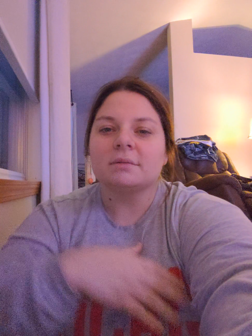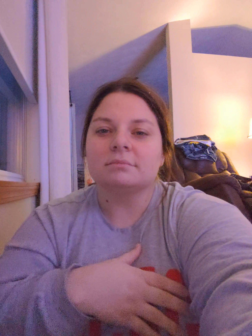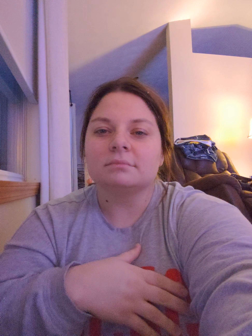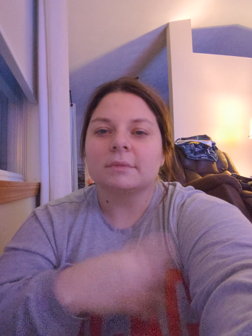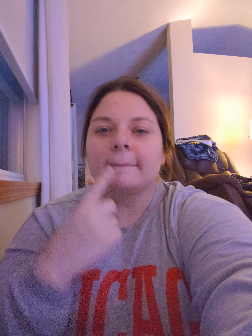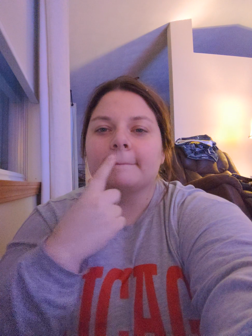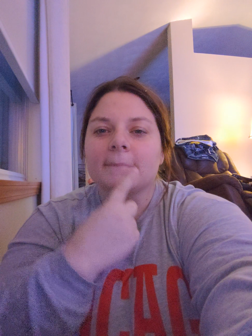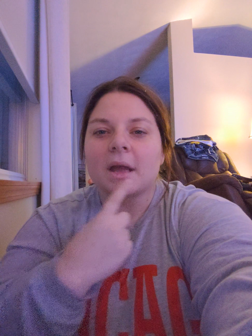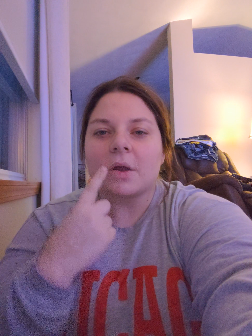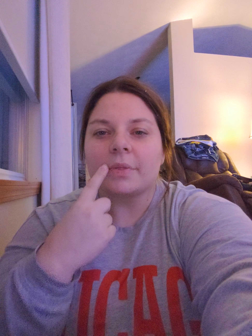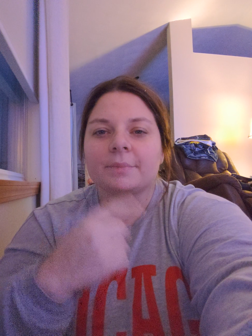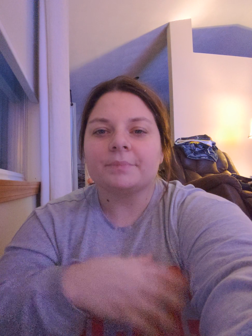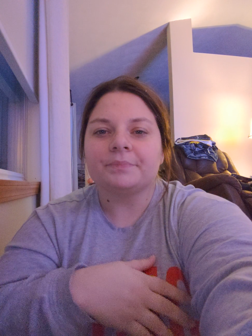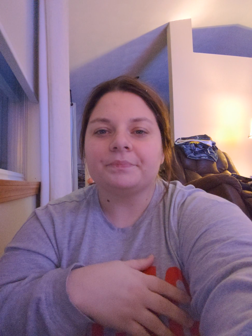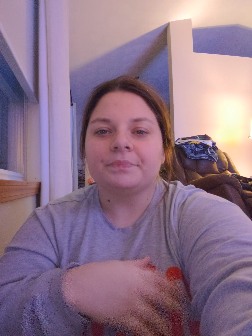mouth